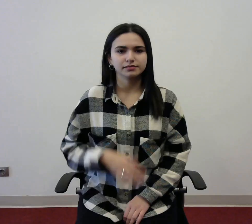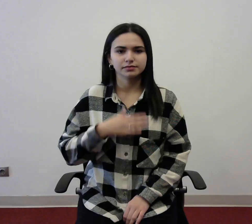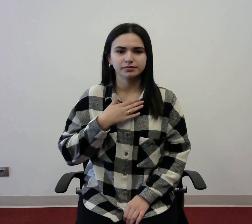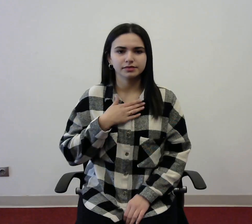mən